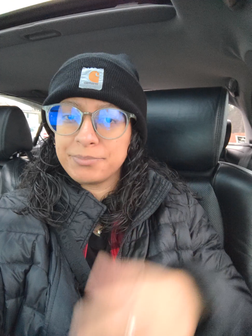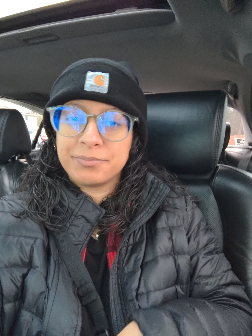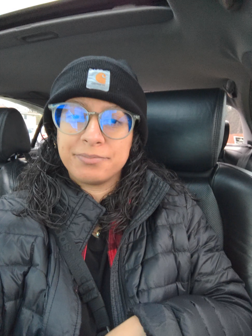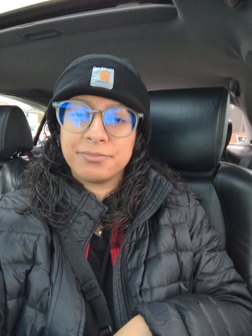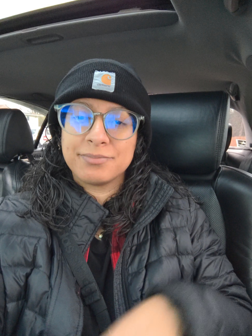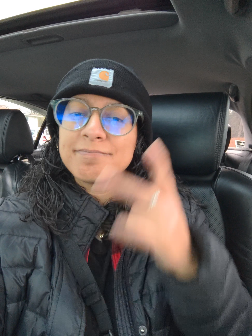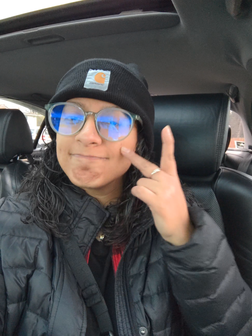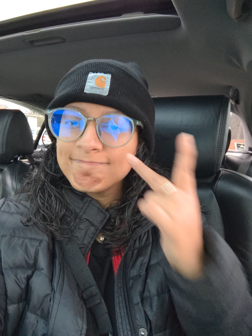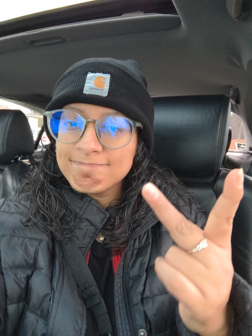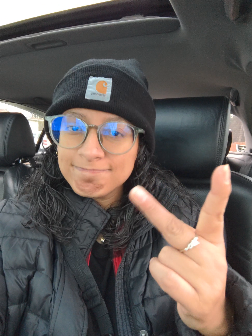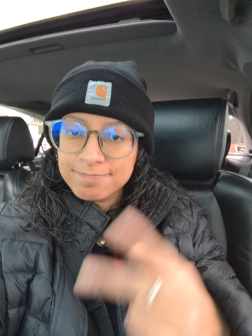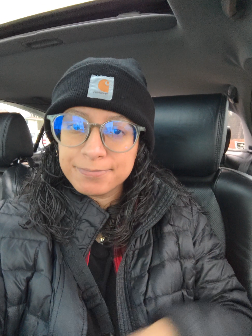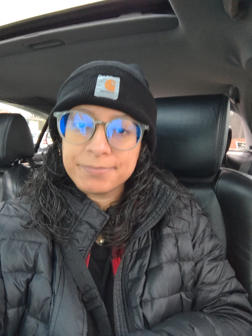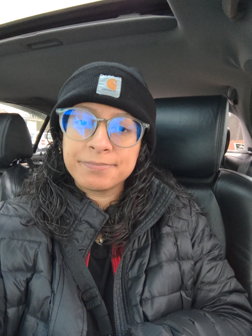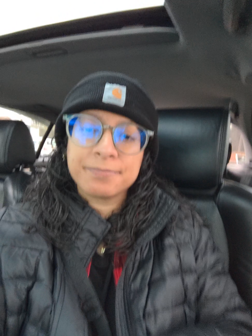see